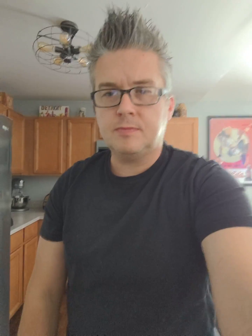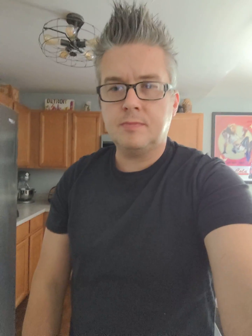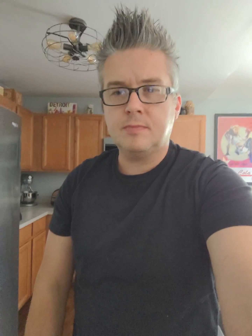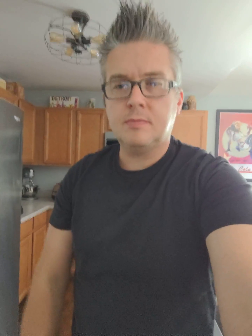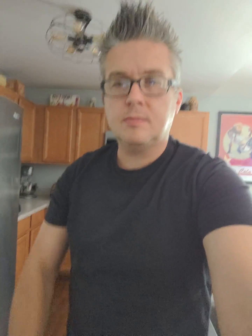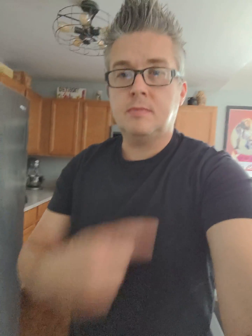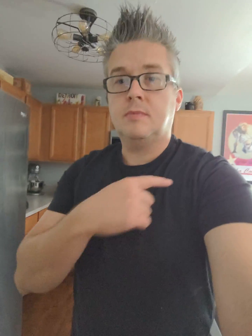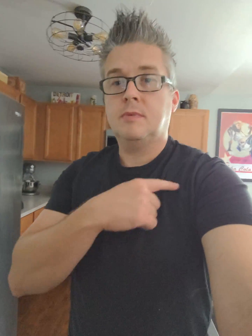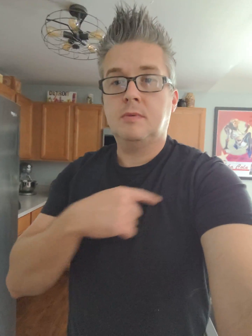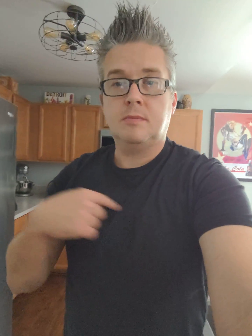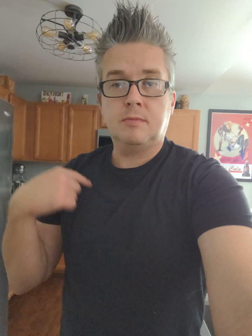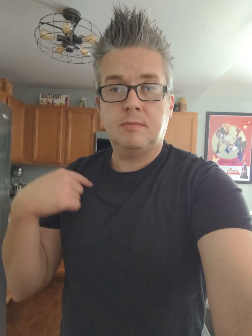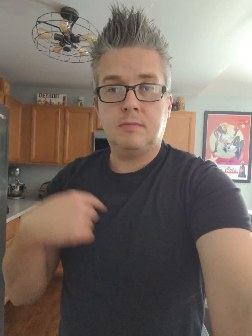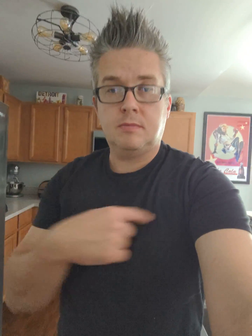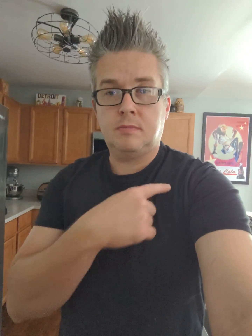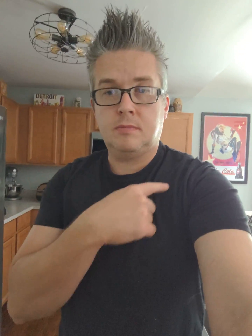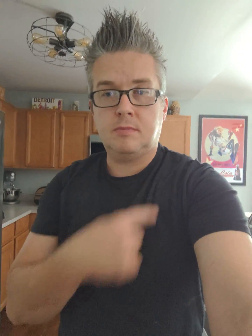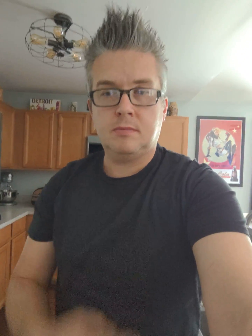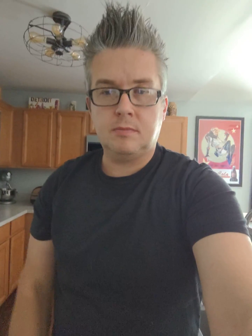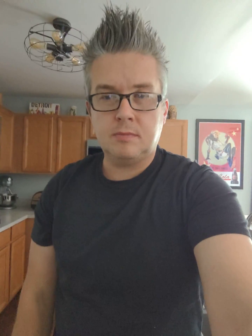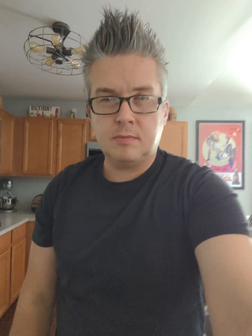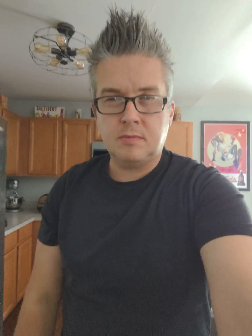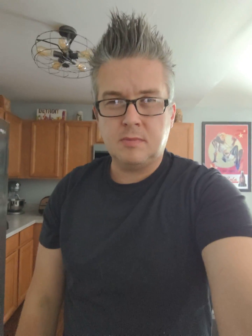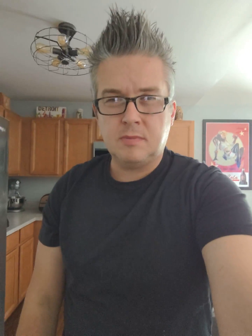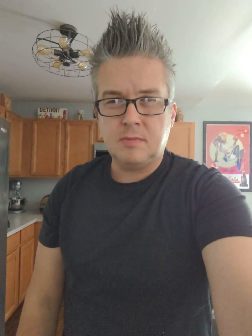bib